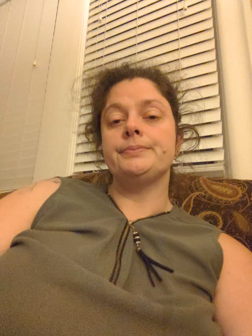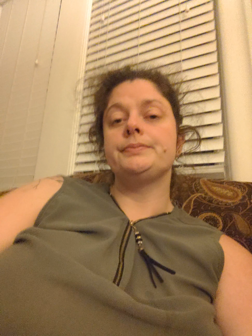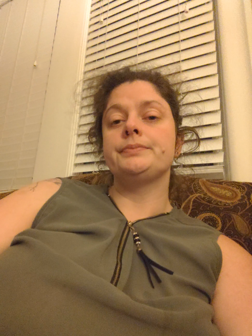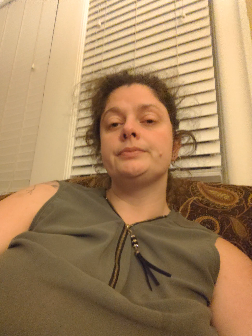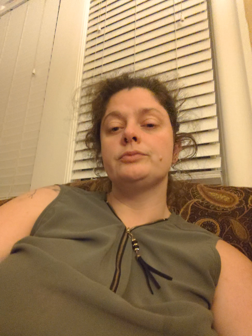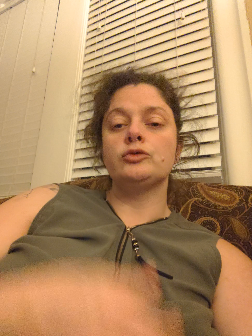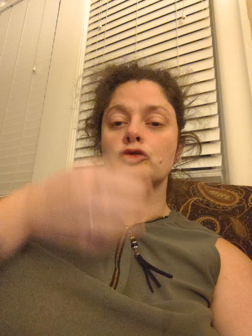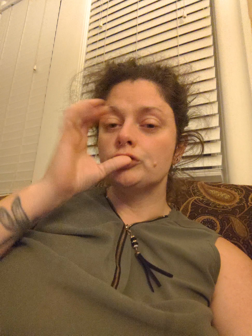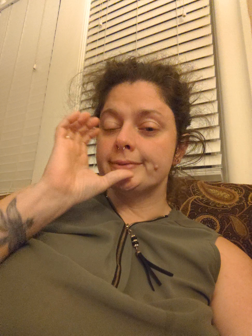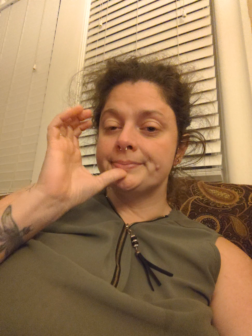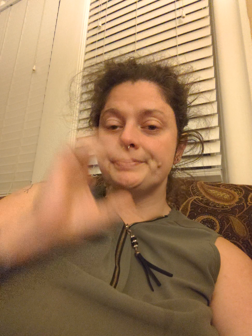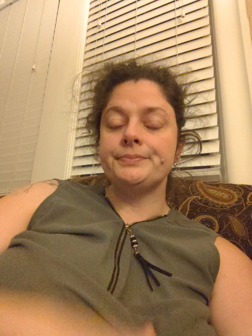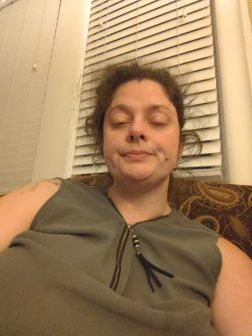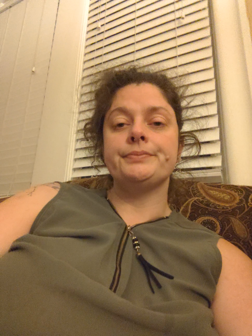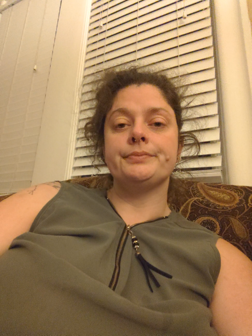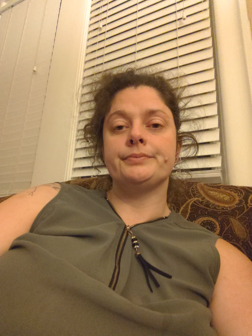drink